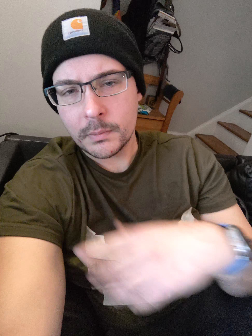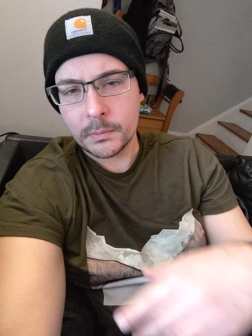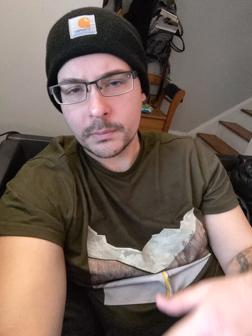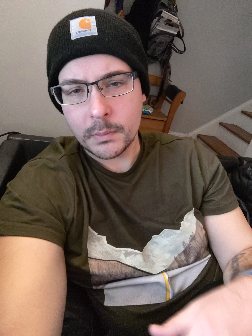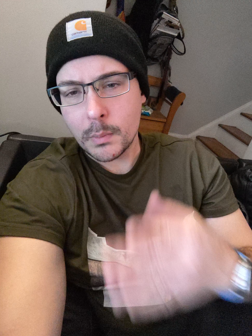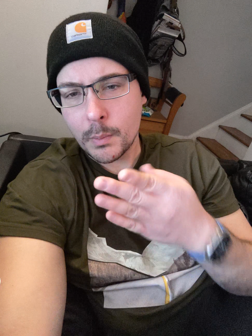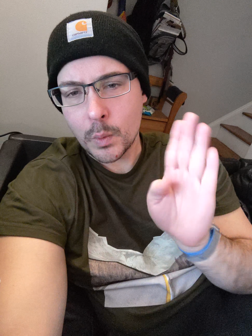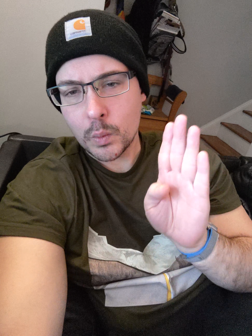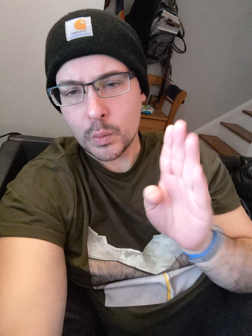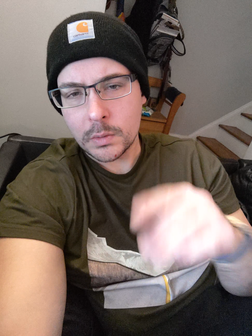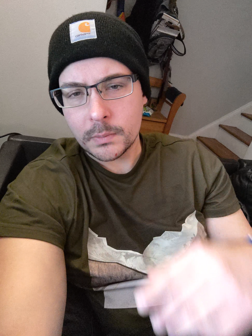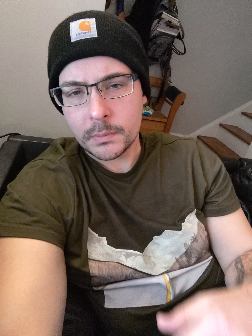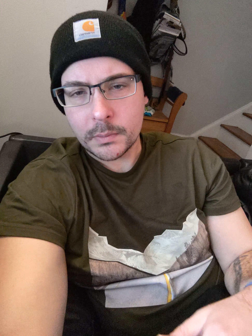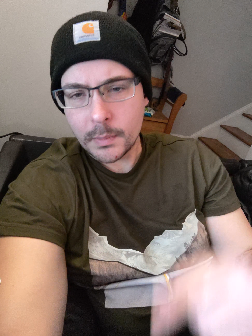blue